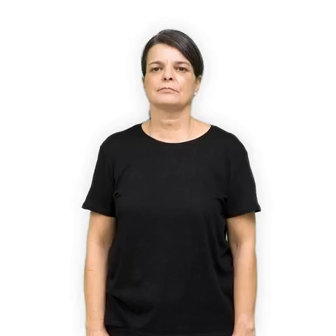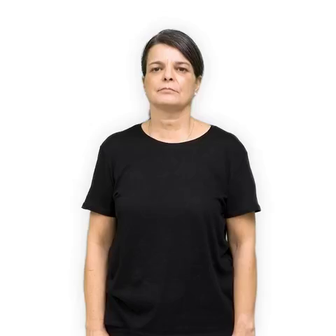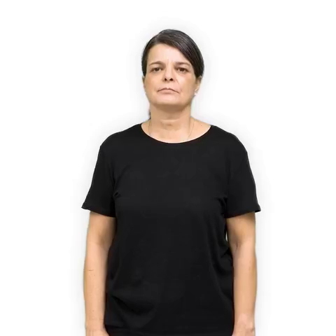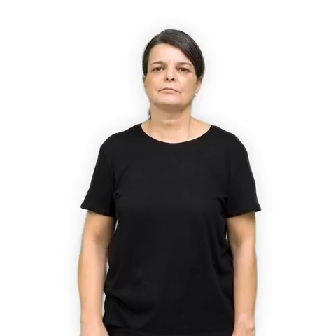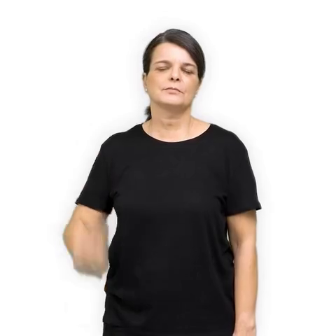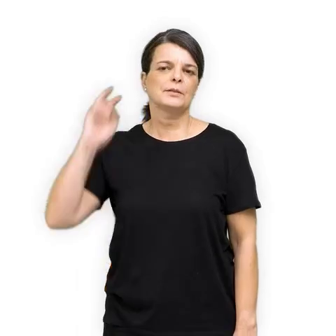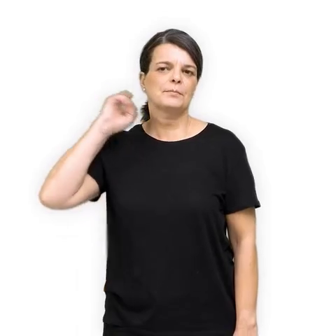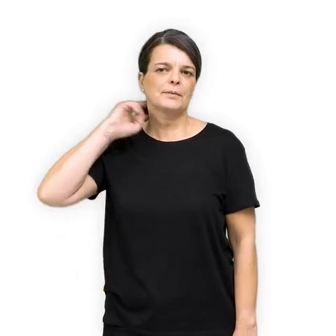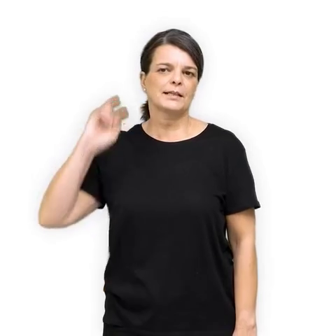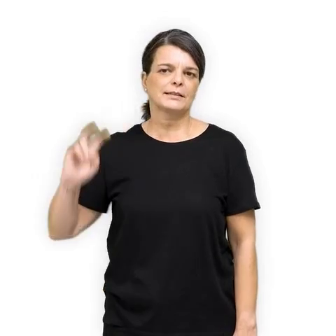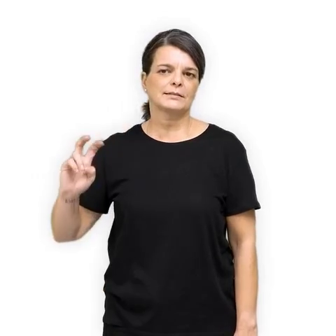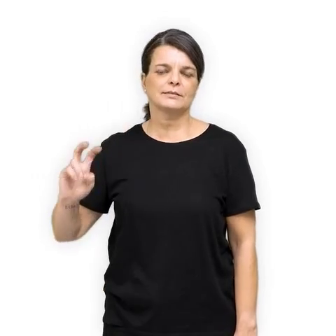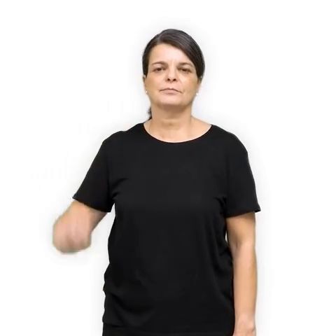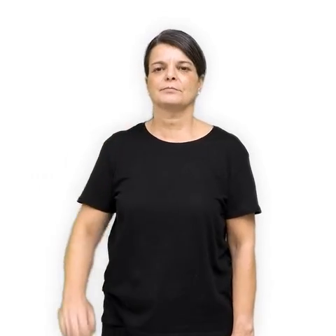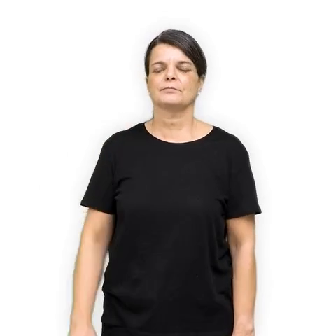meningitis